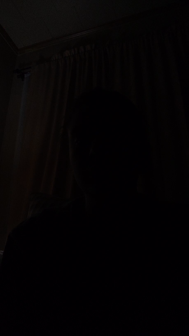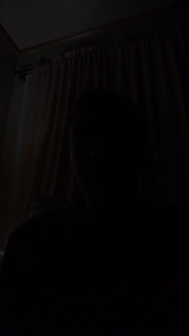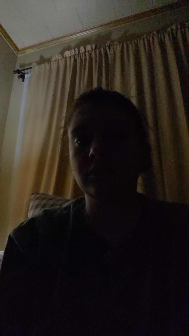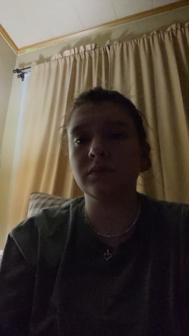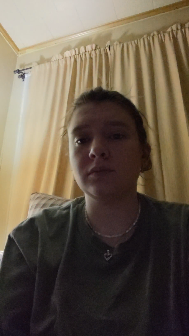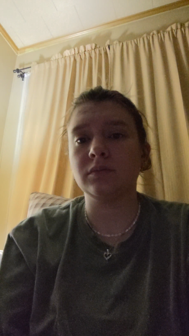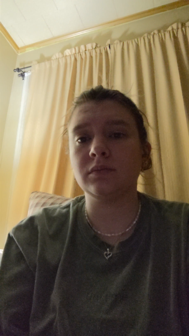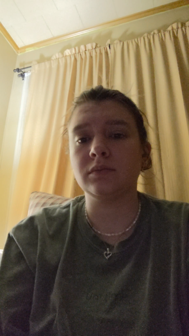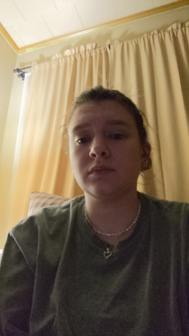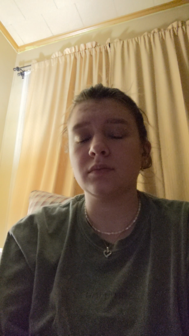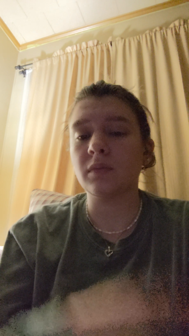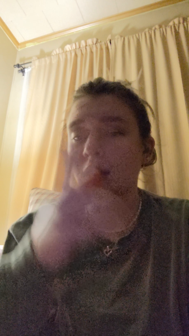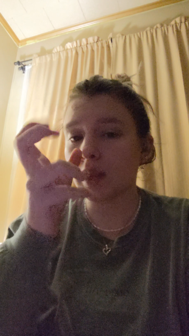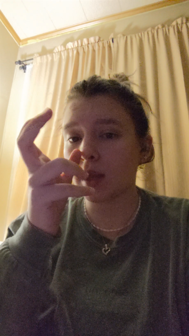ant